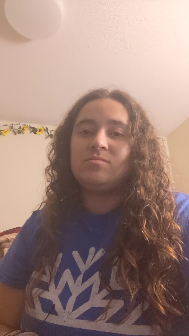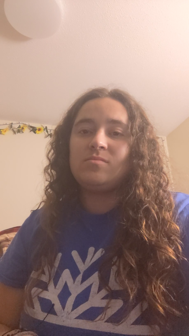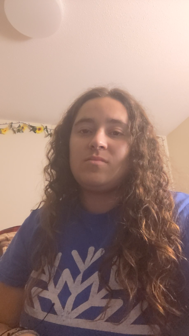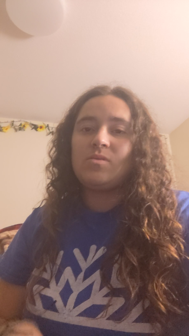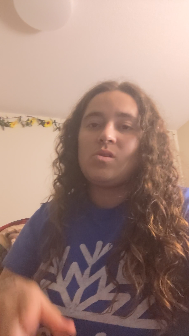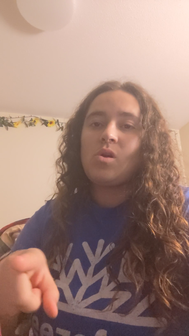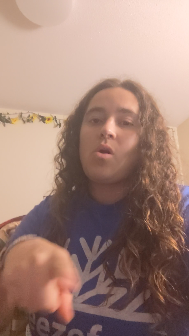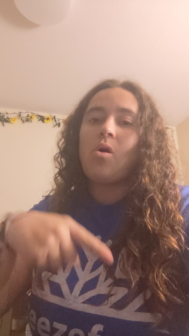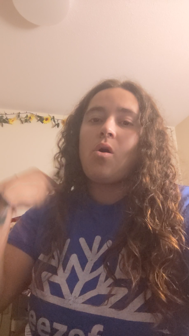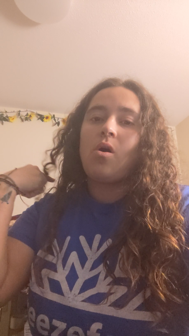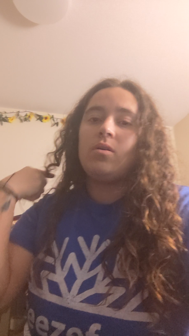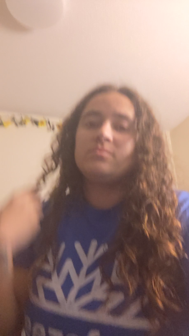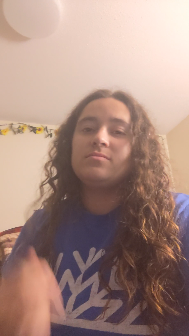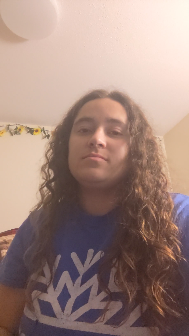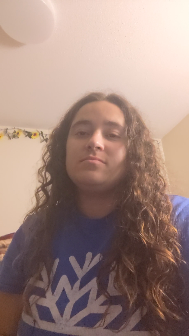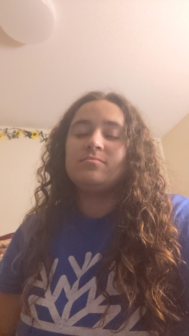long